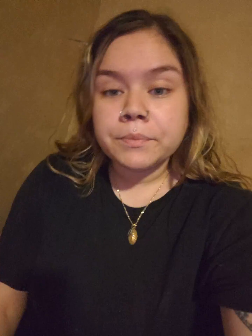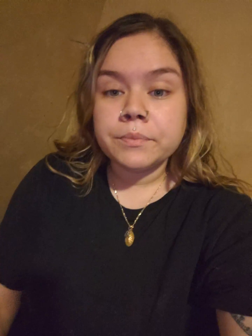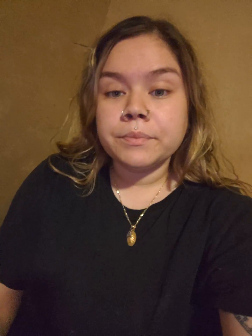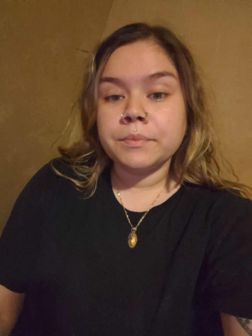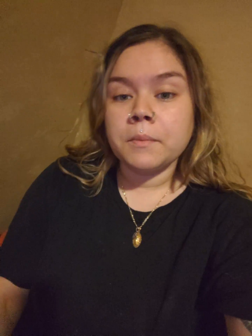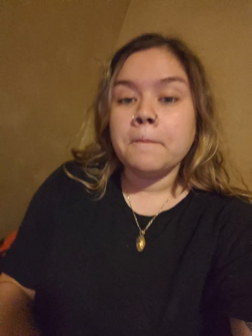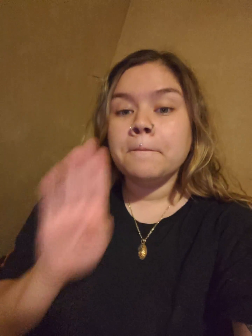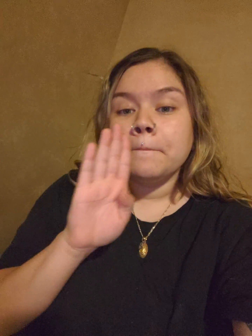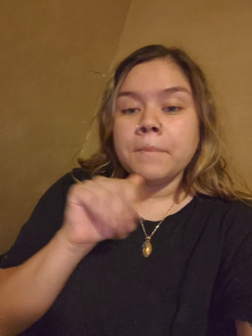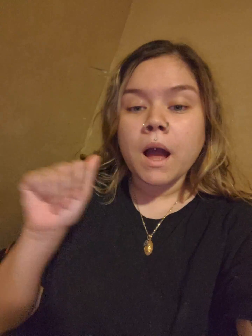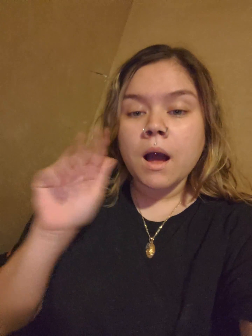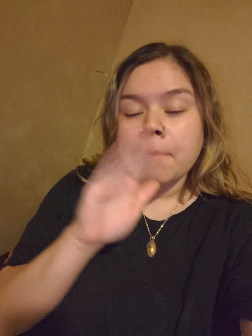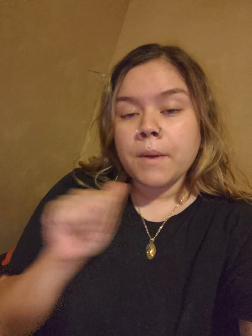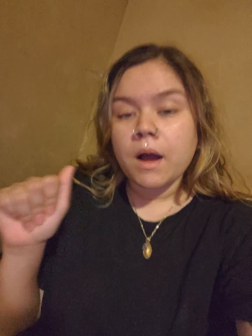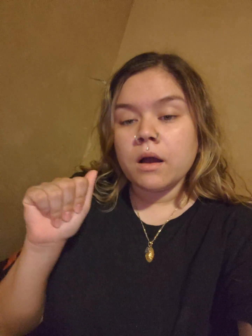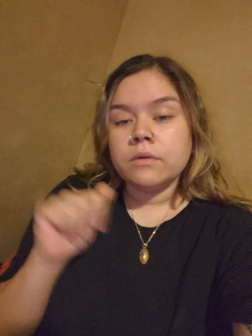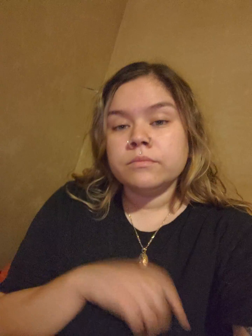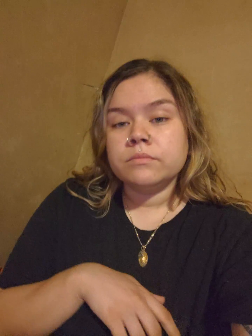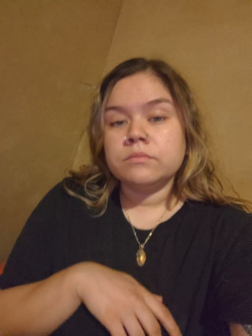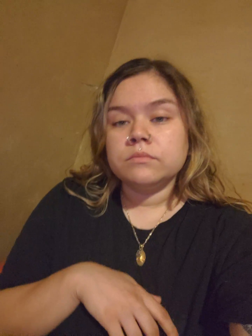baa baa